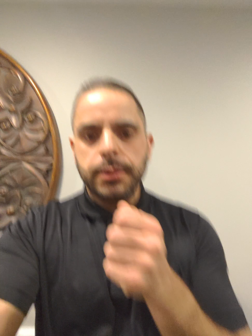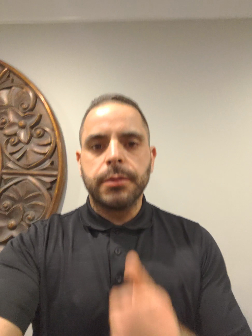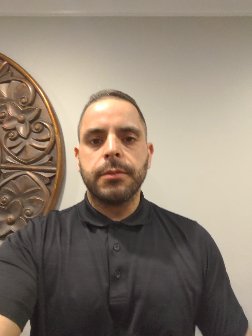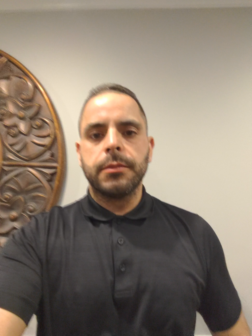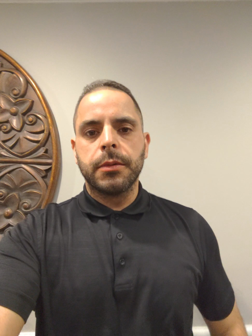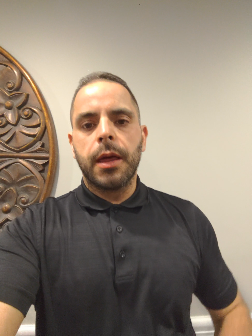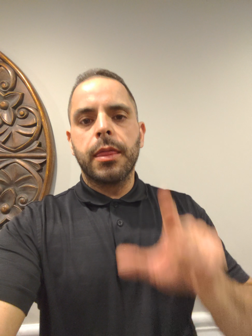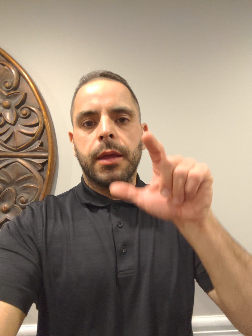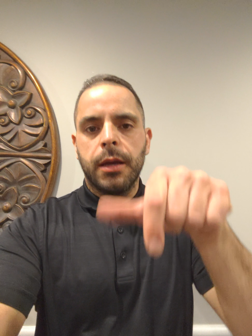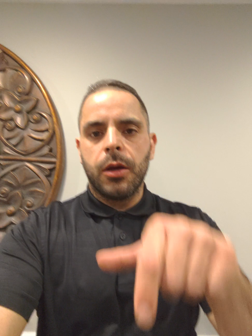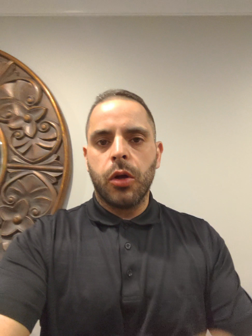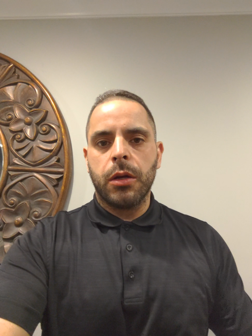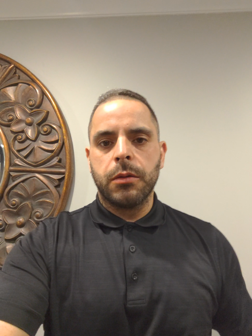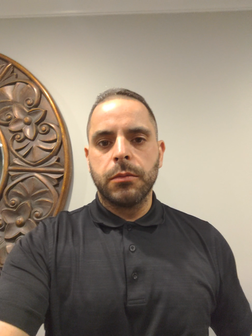later